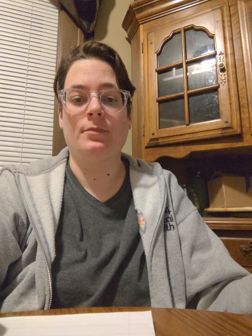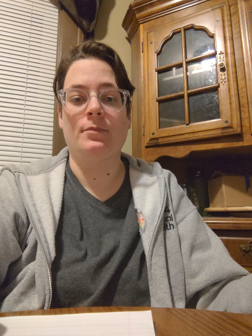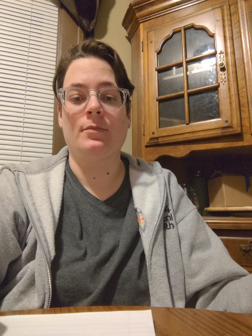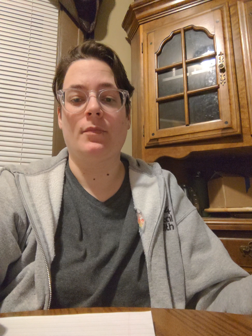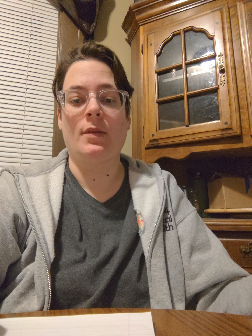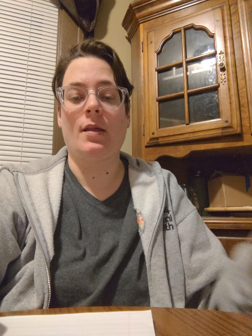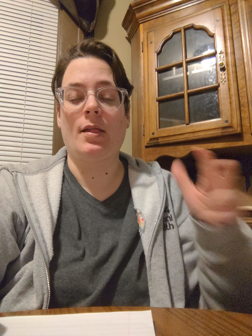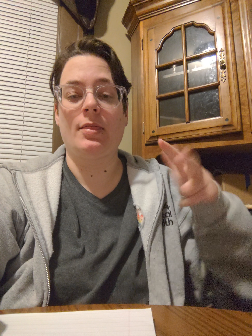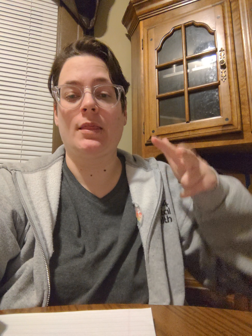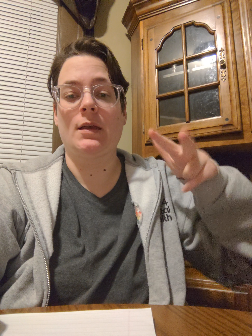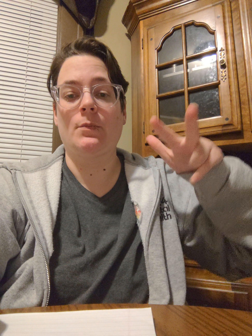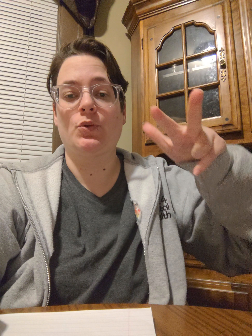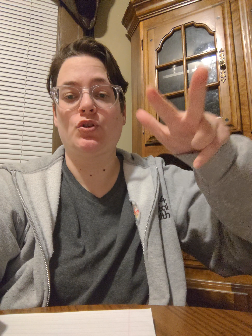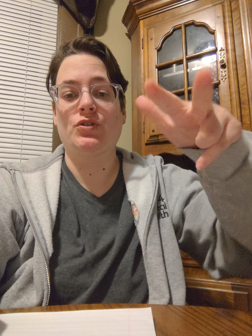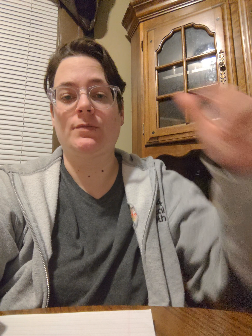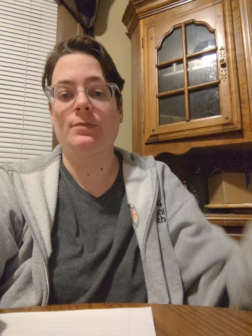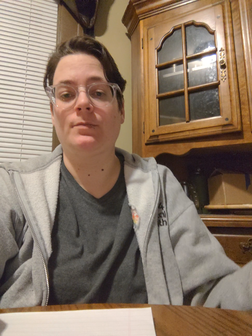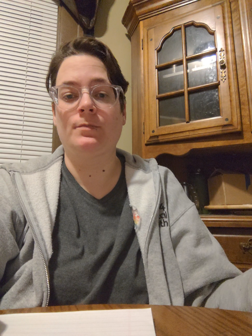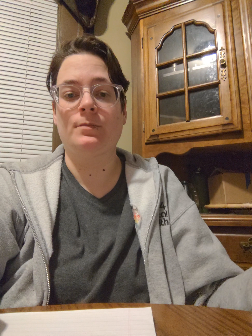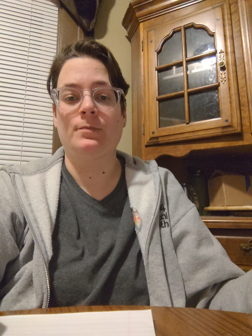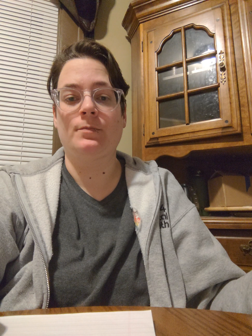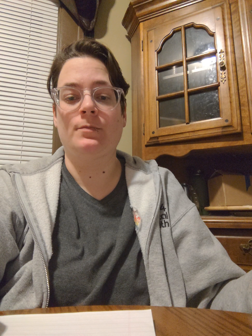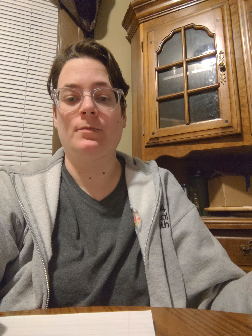helicopter